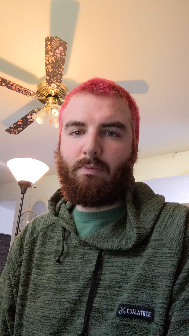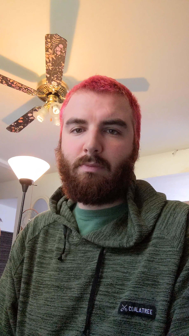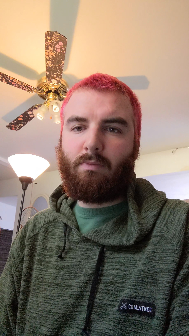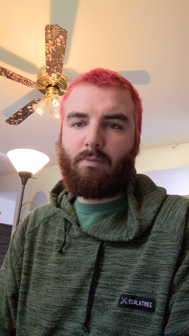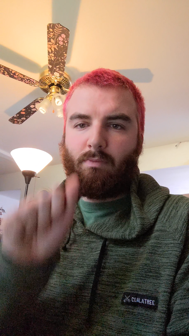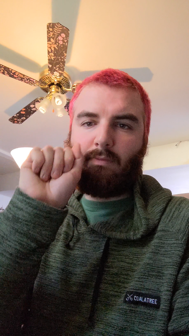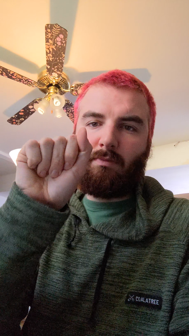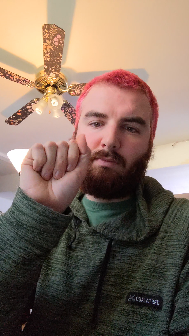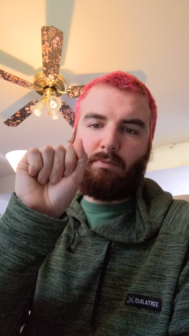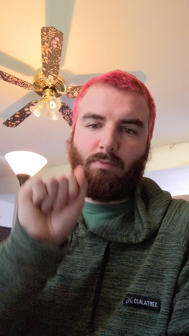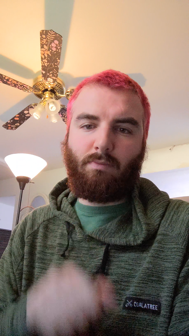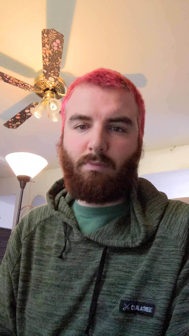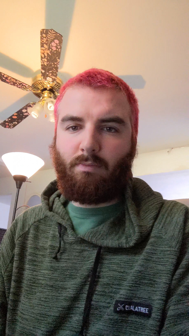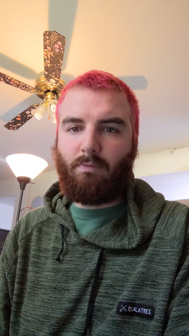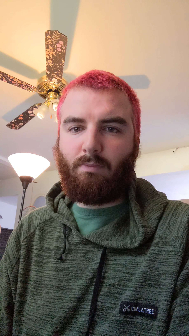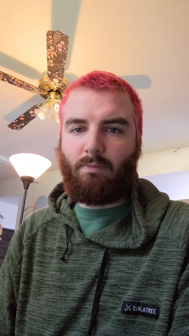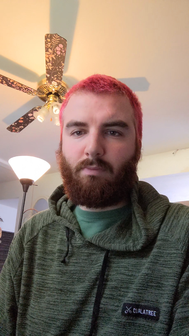knock